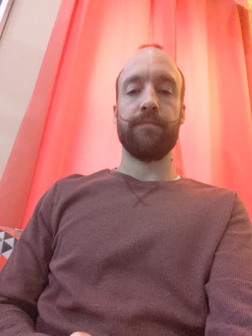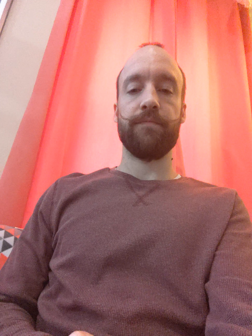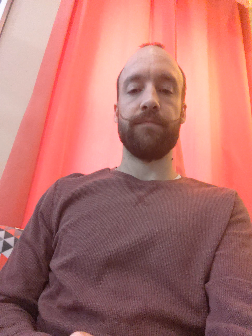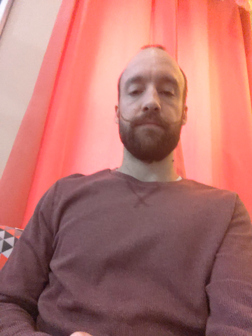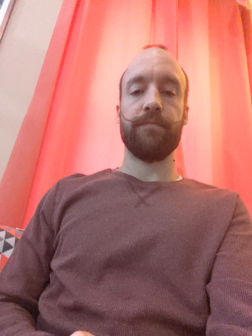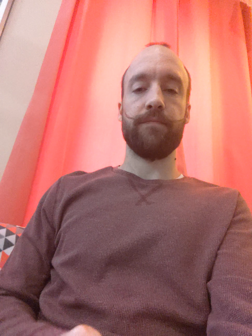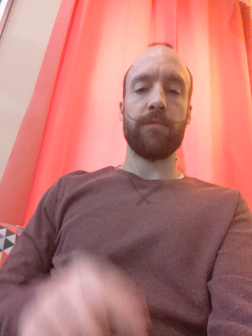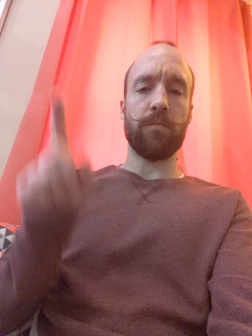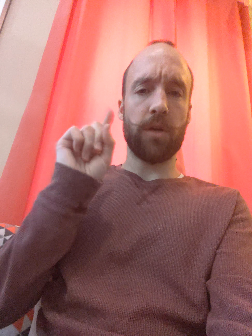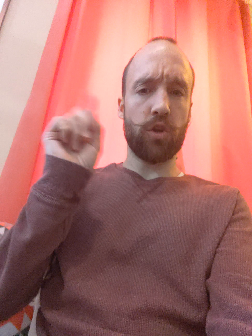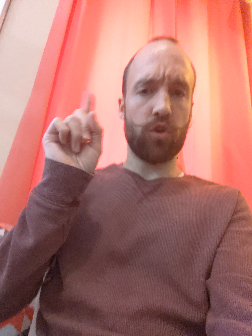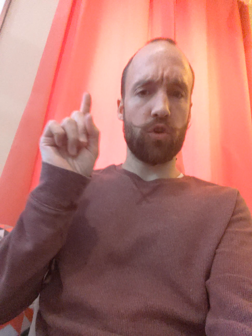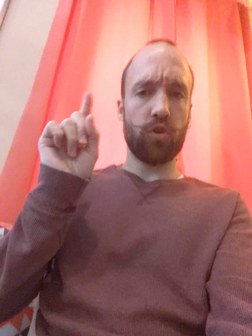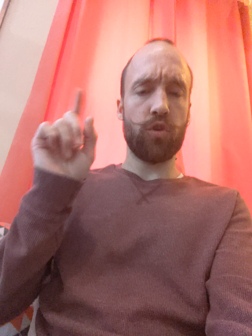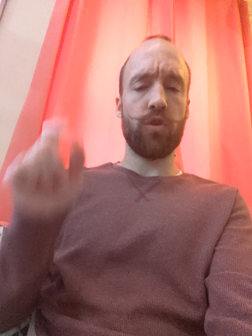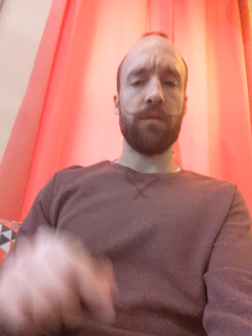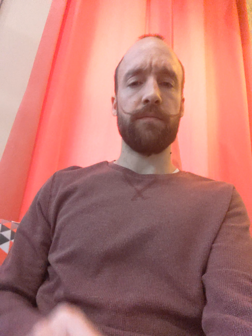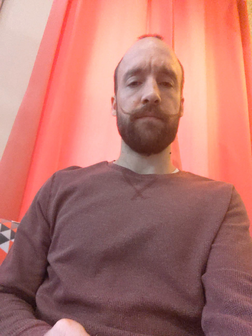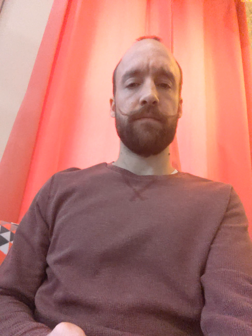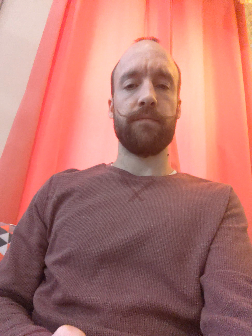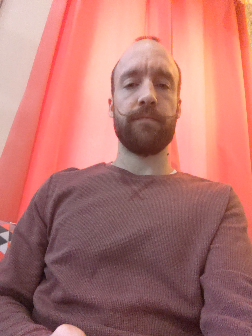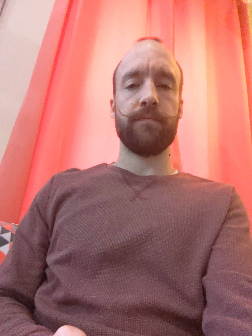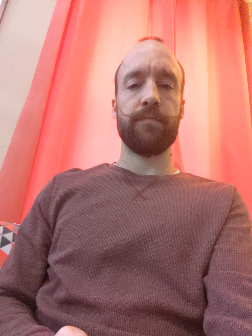where